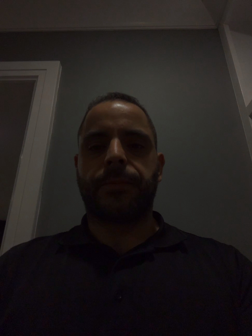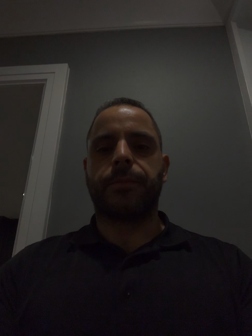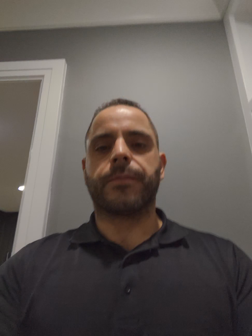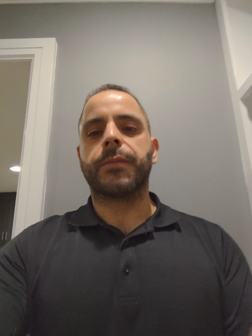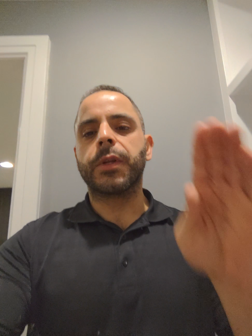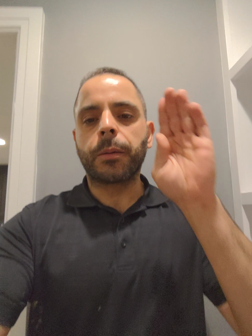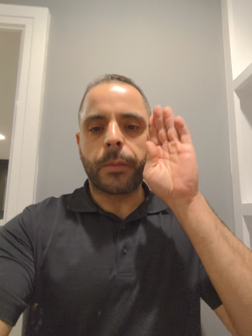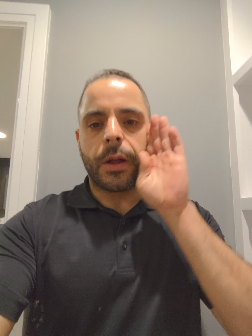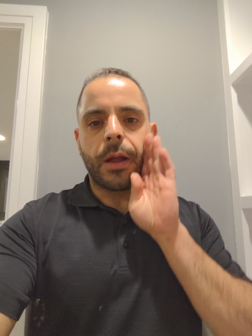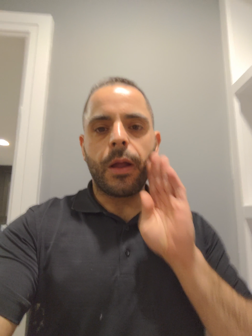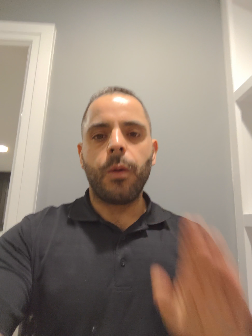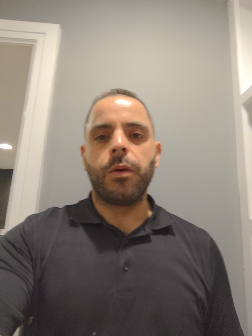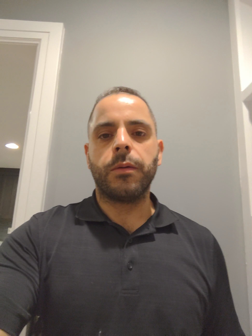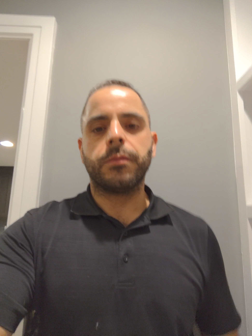brown